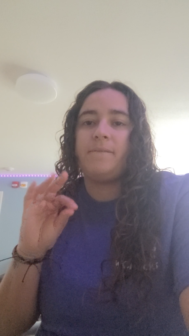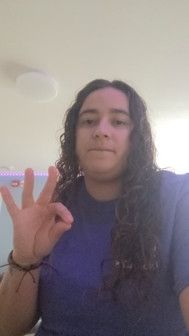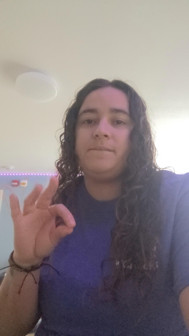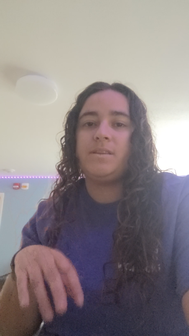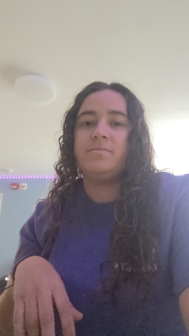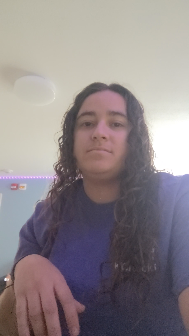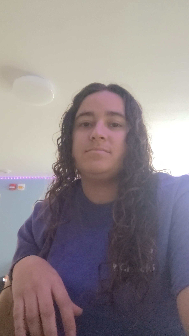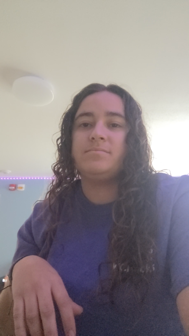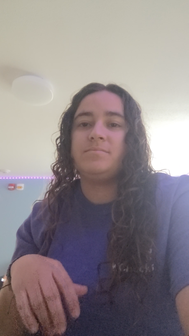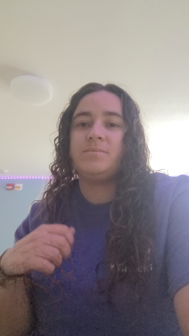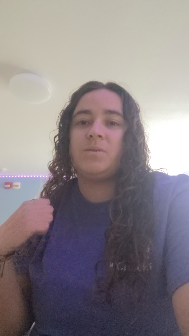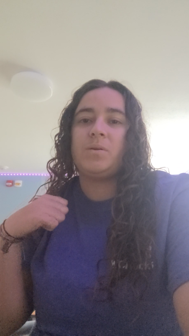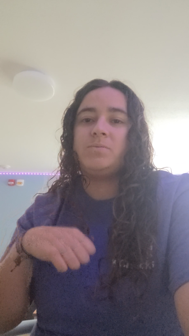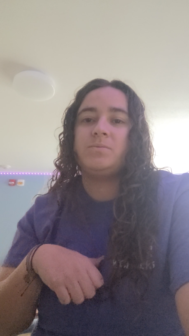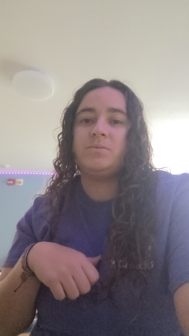coats